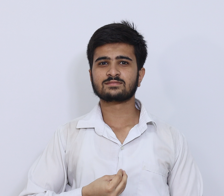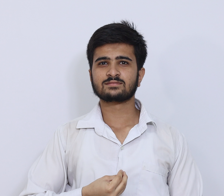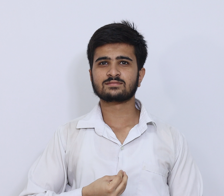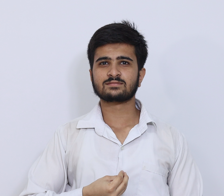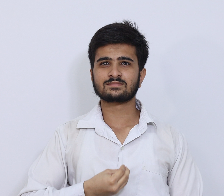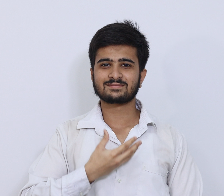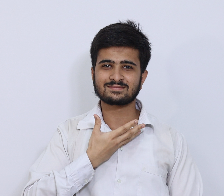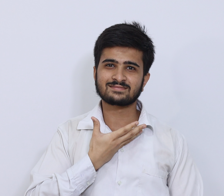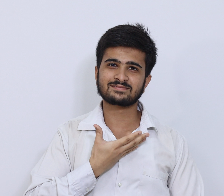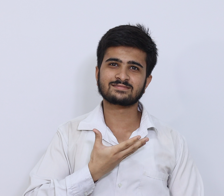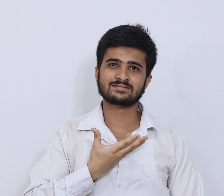glad